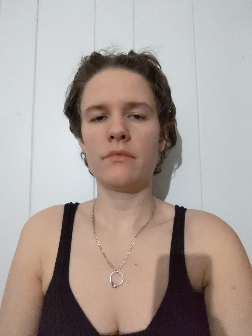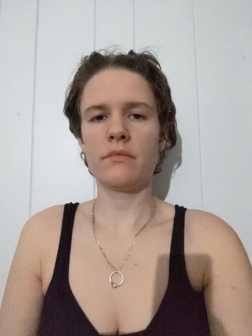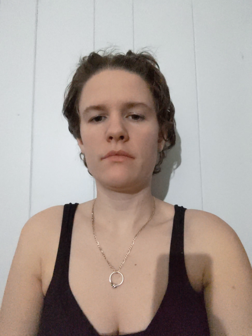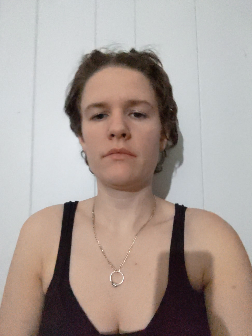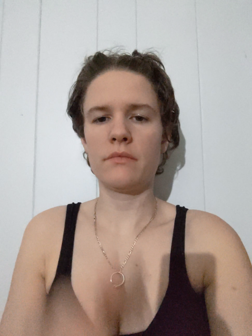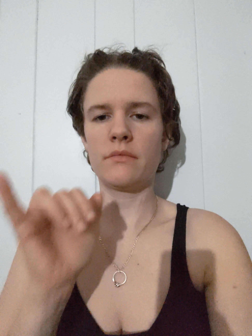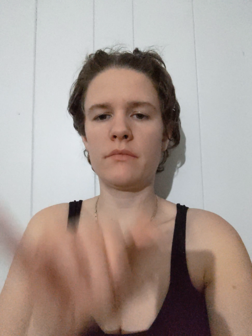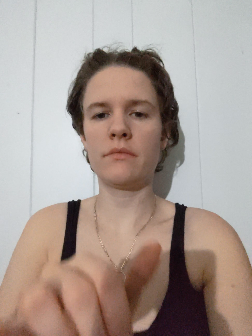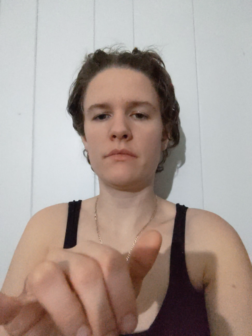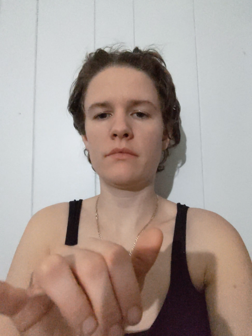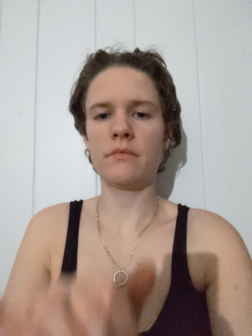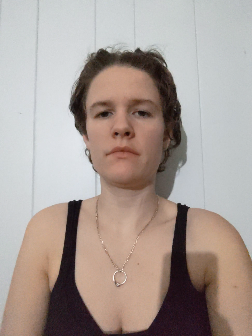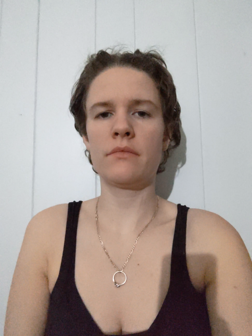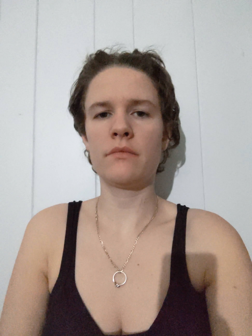stay